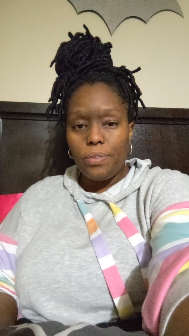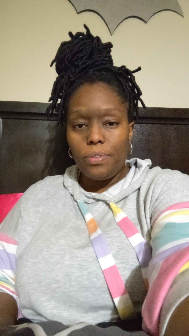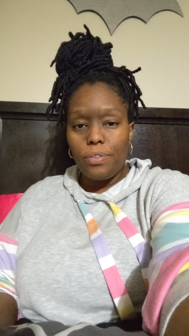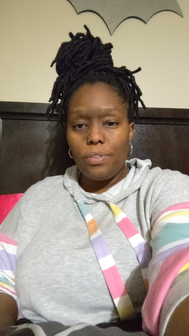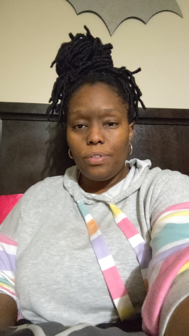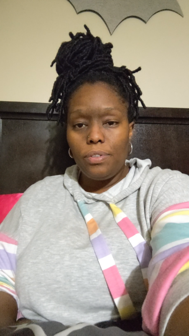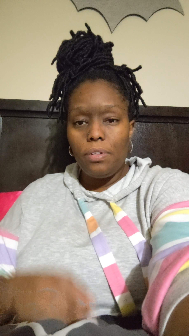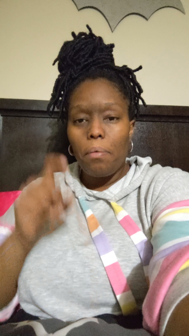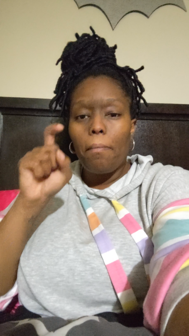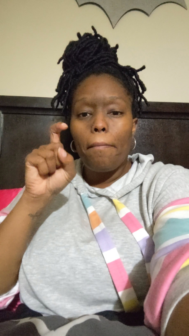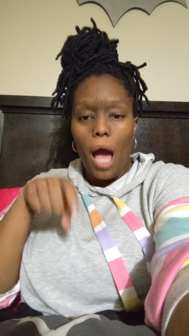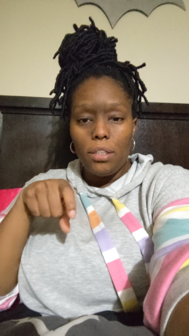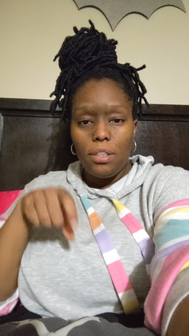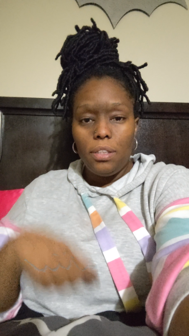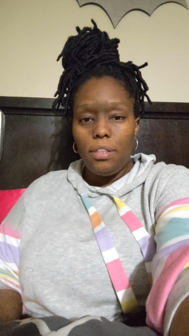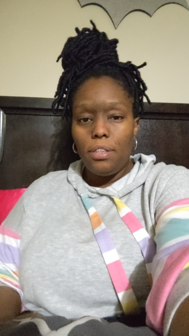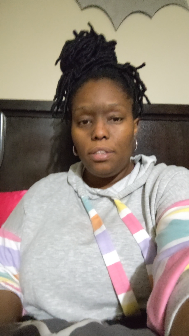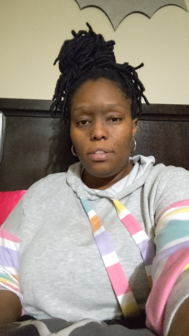must